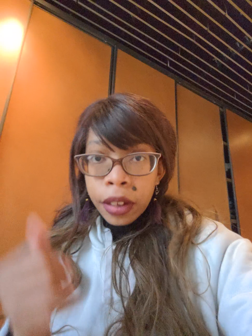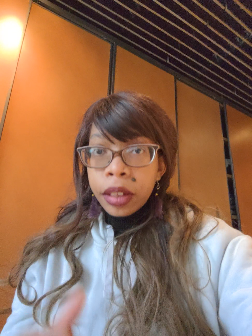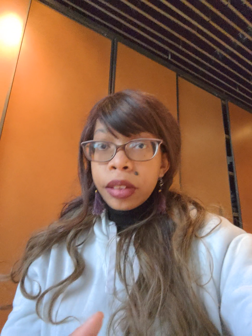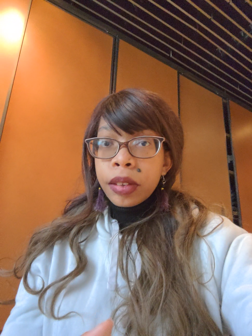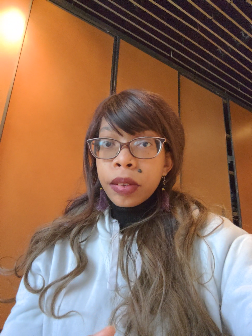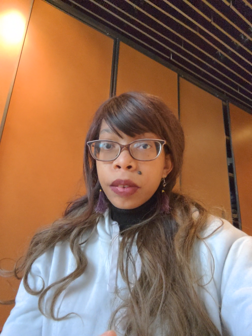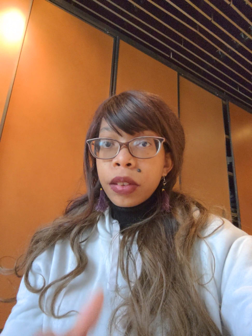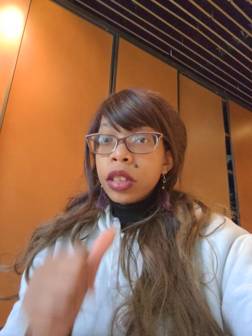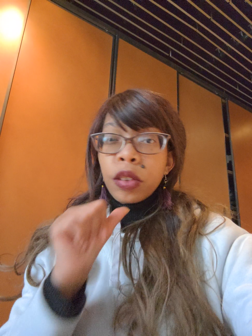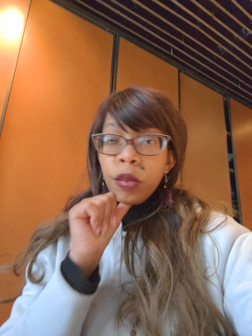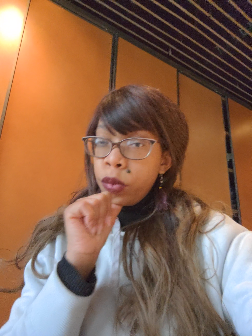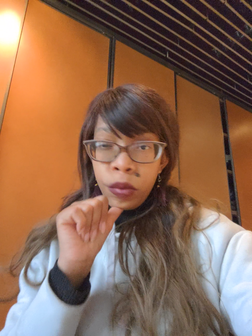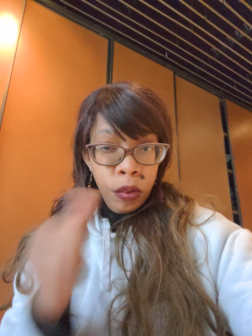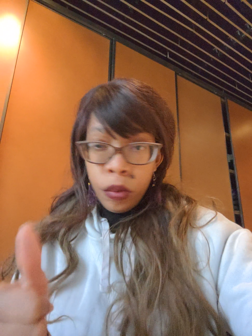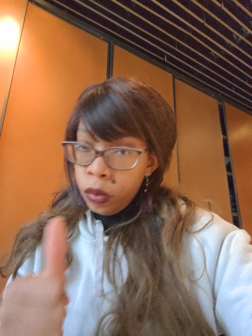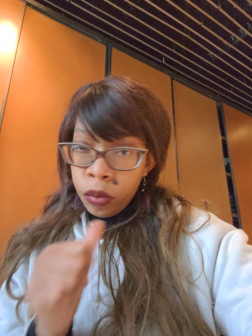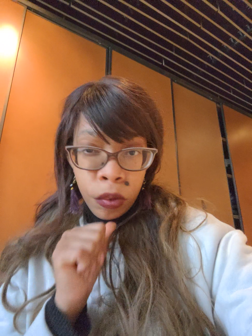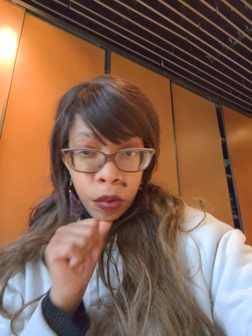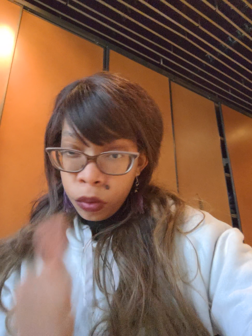not